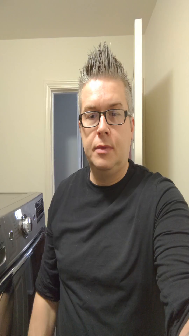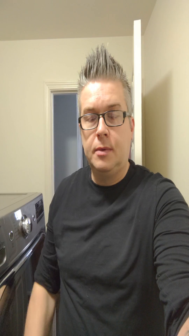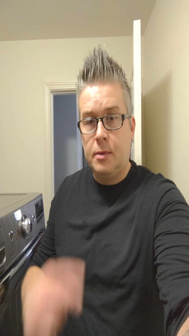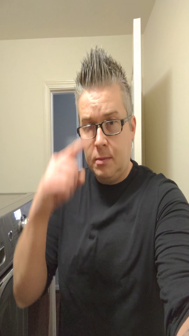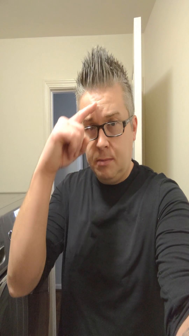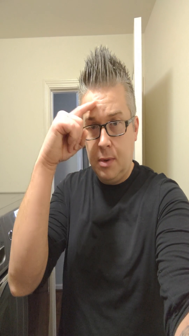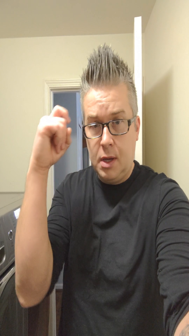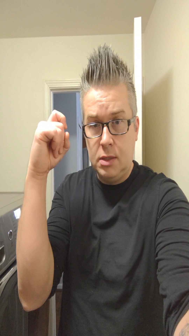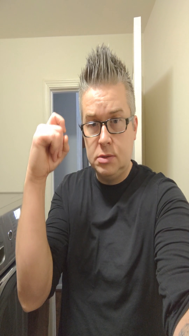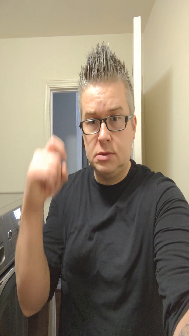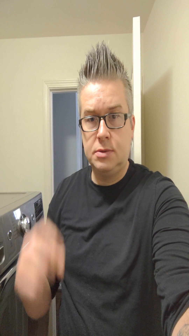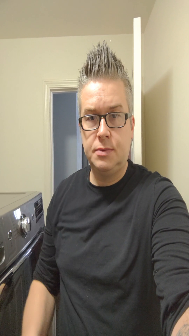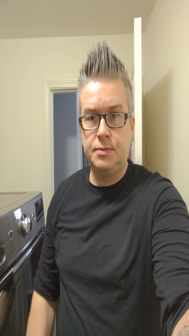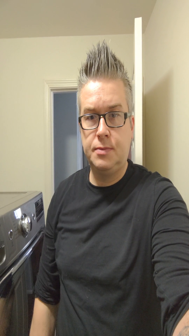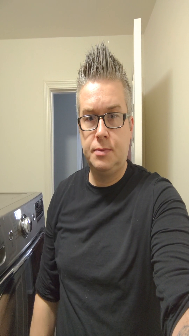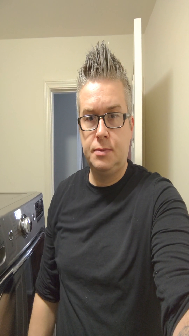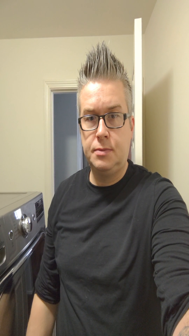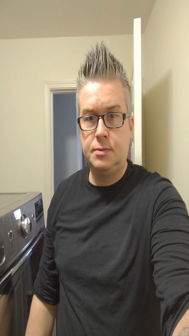because